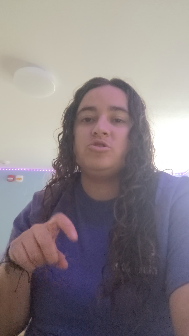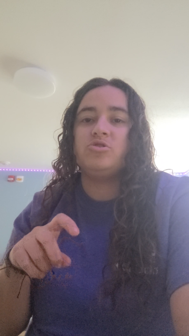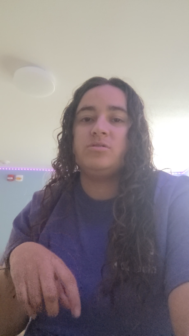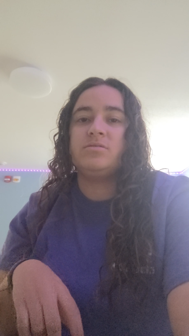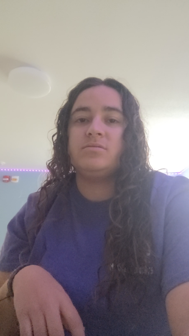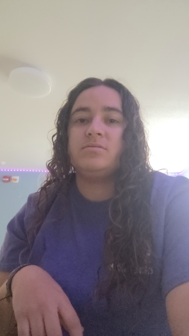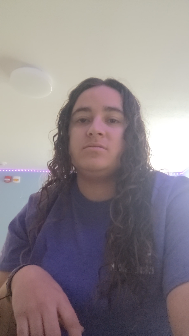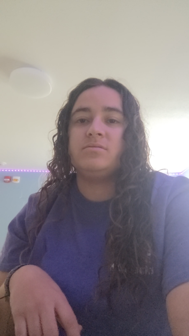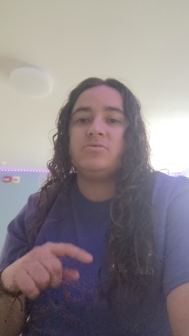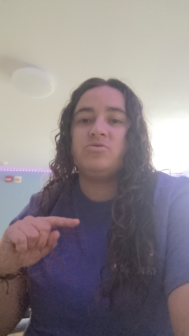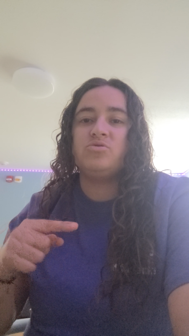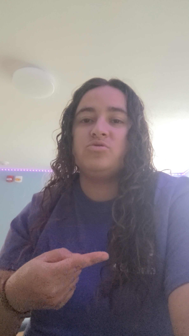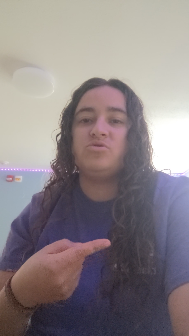hurt